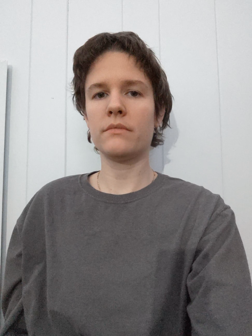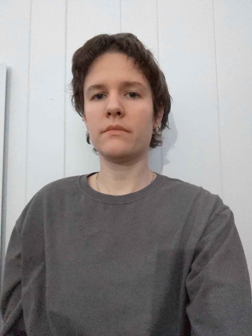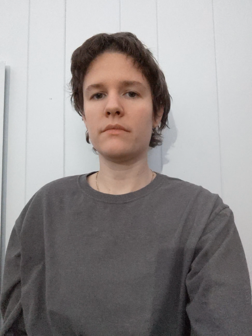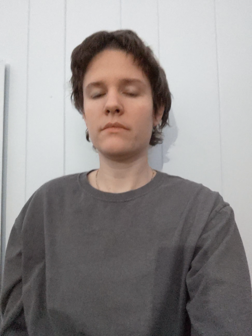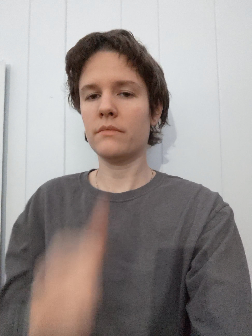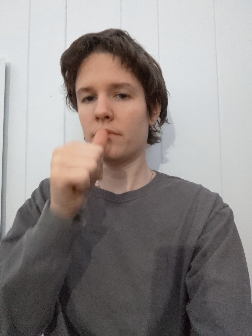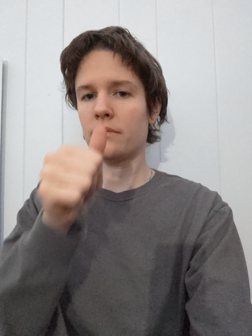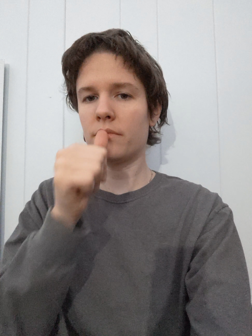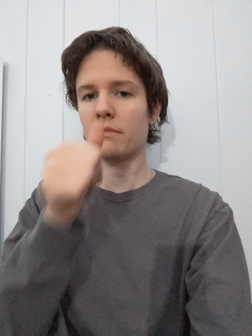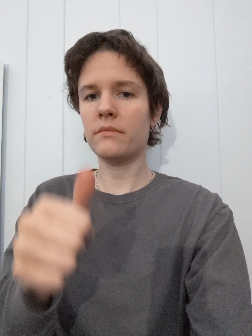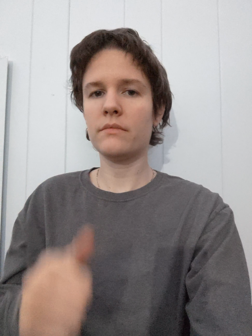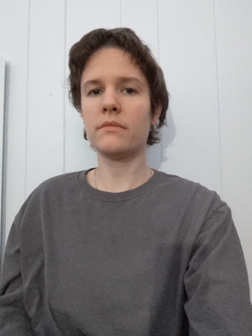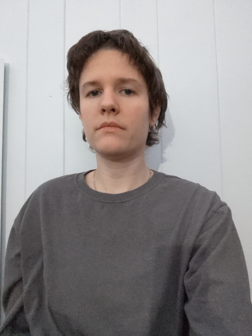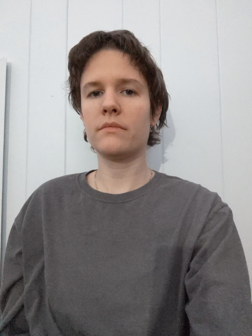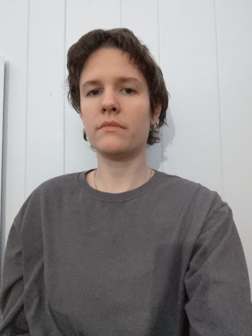nuts